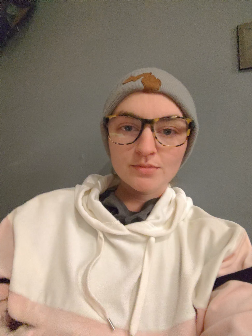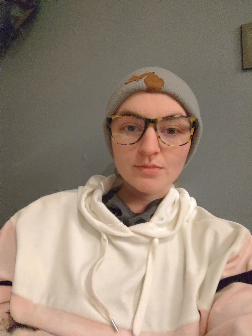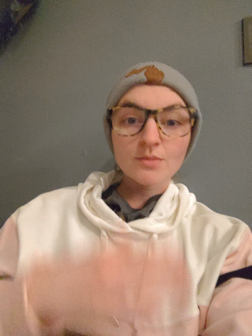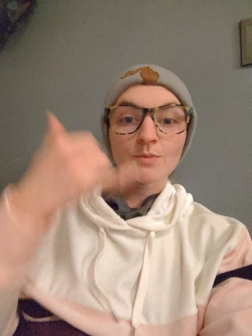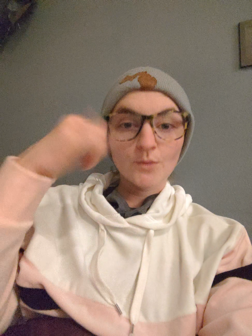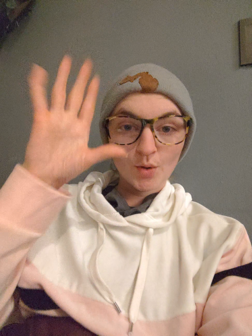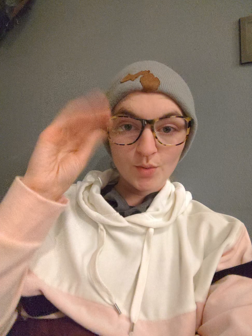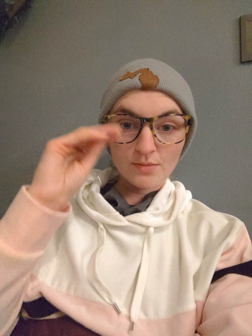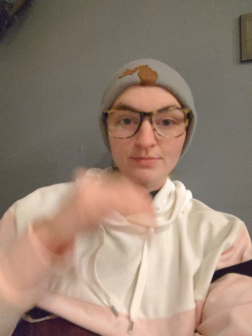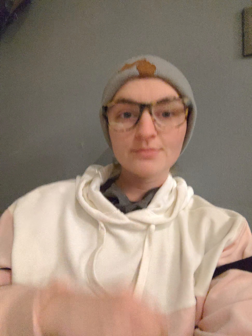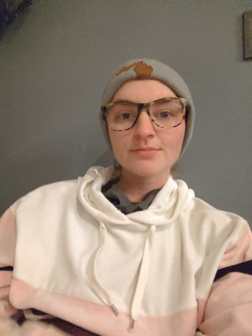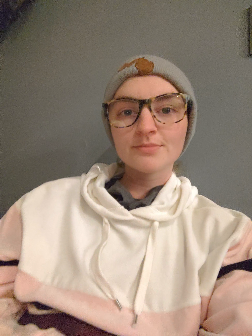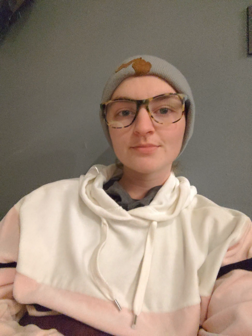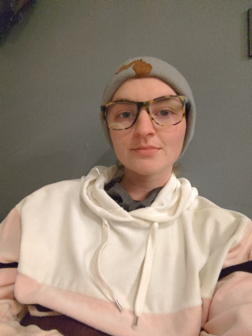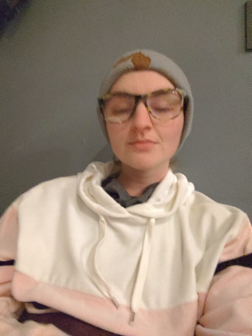cowboy